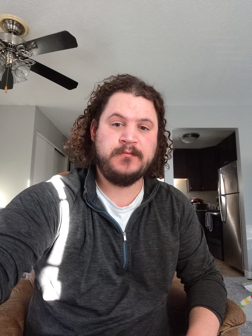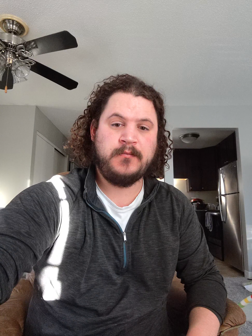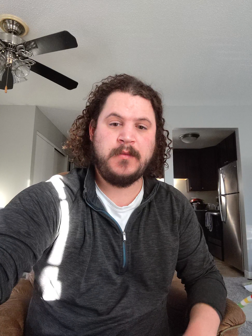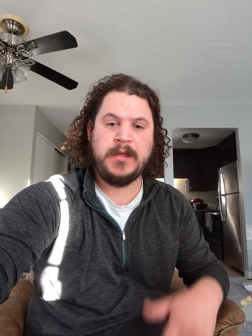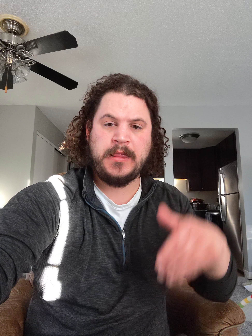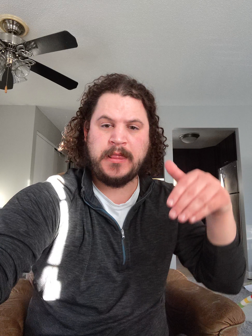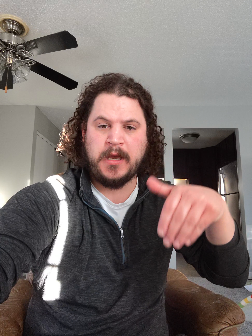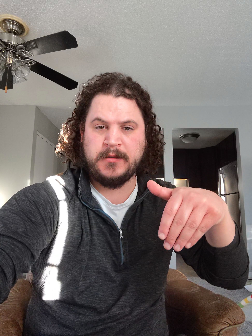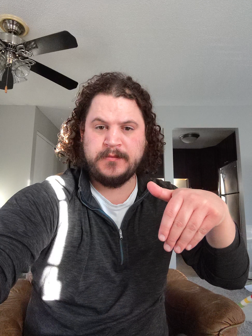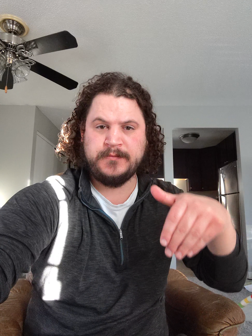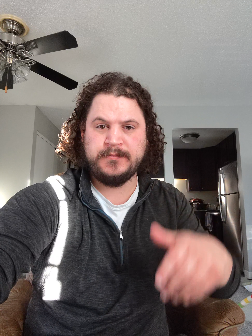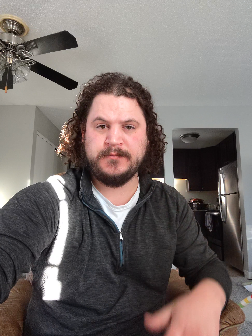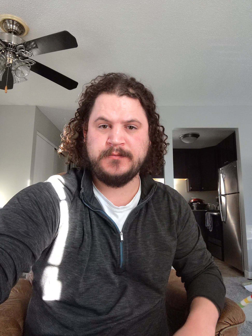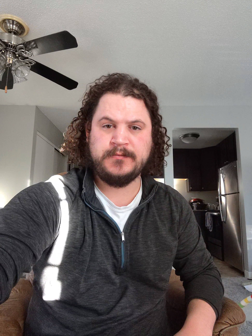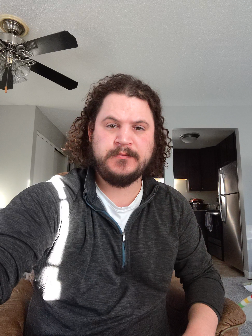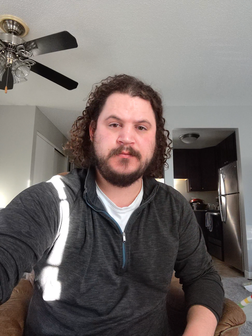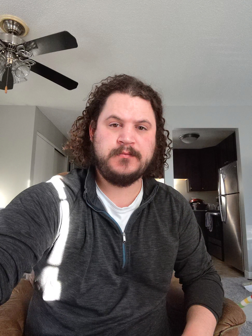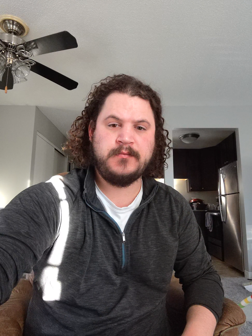night